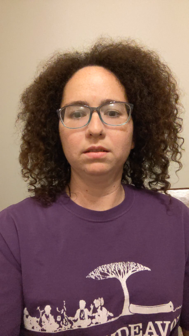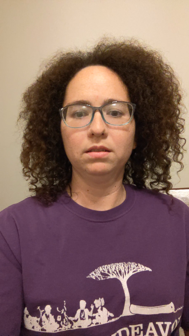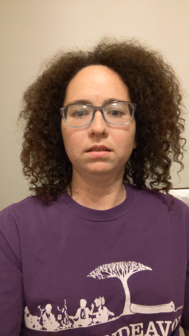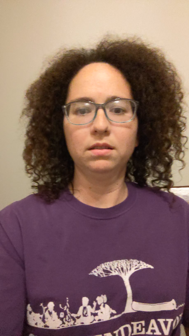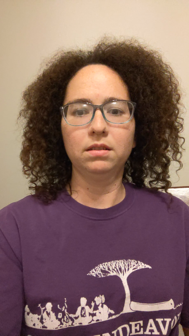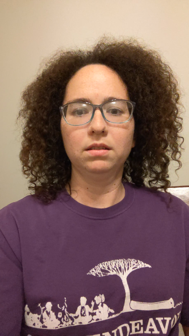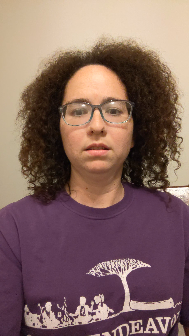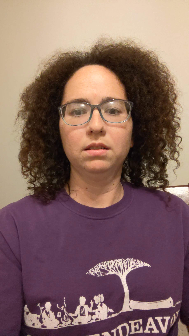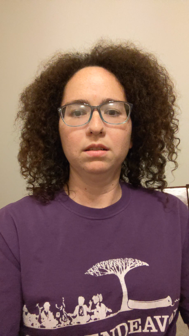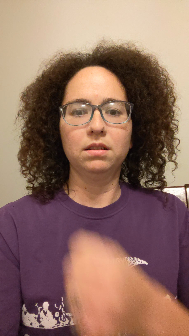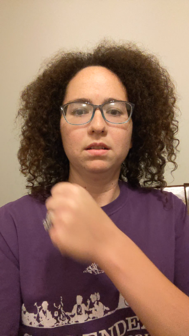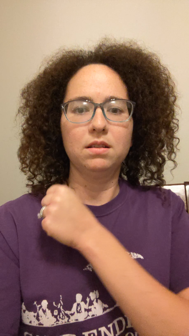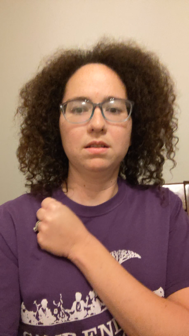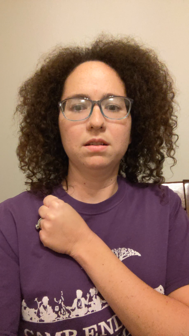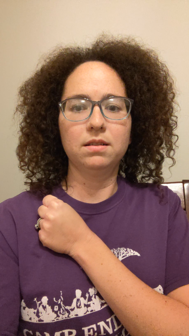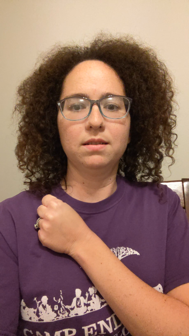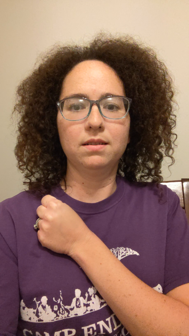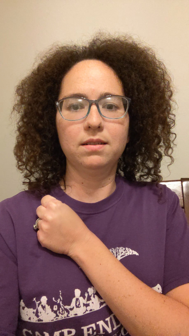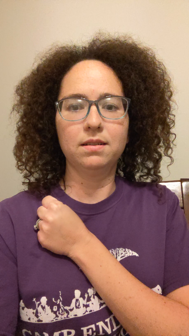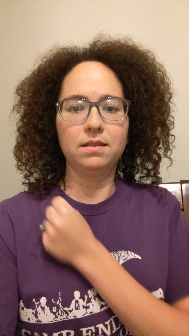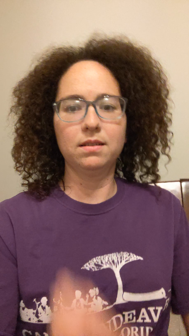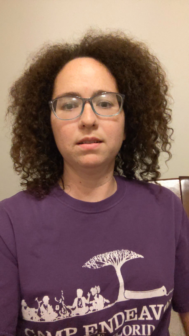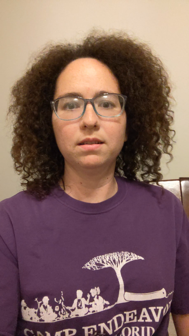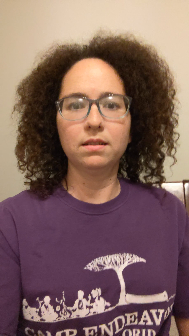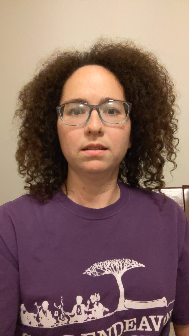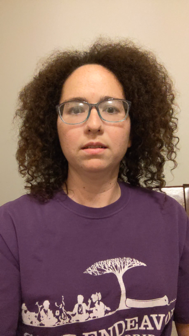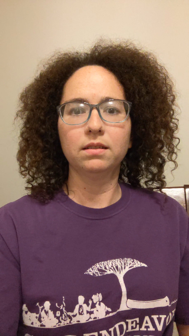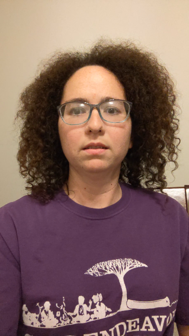love